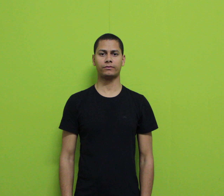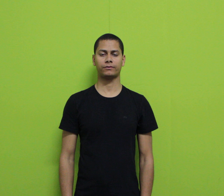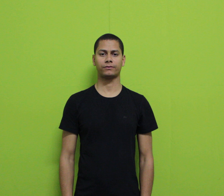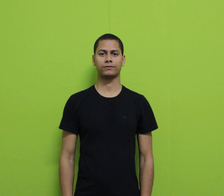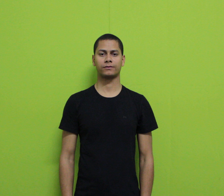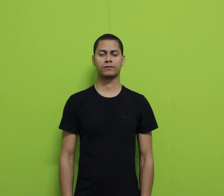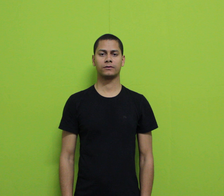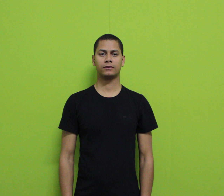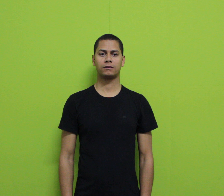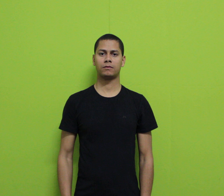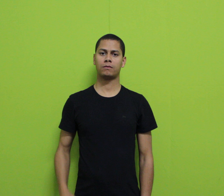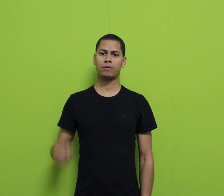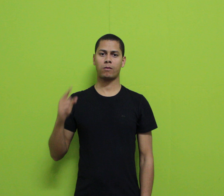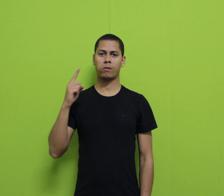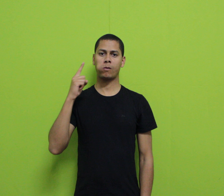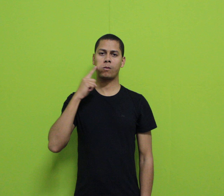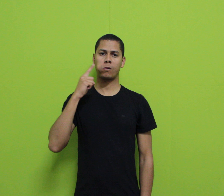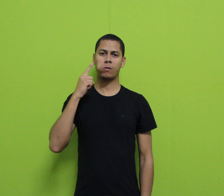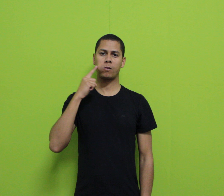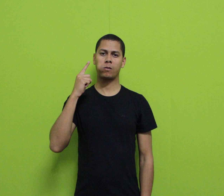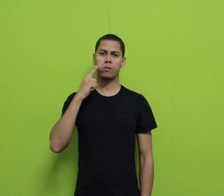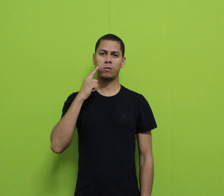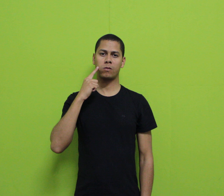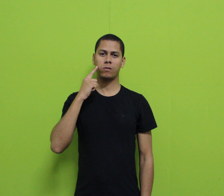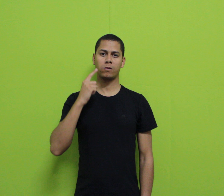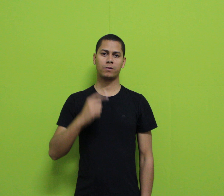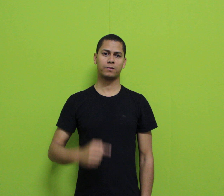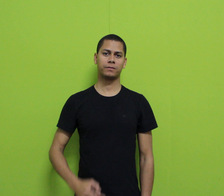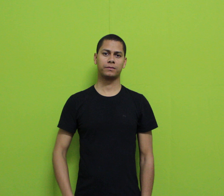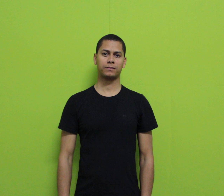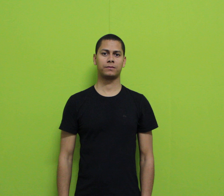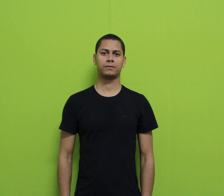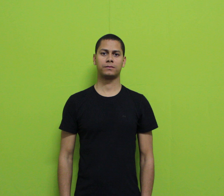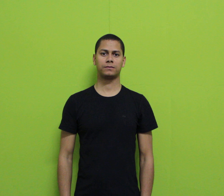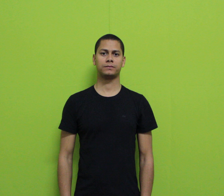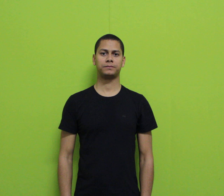bala